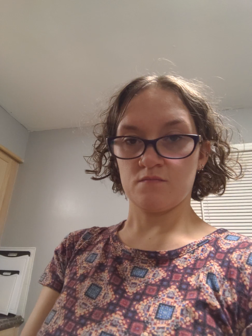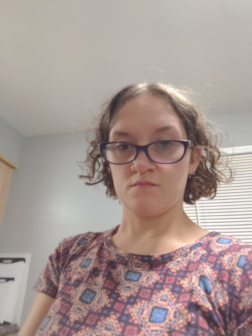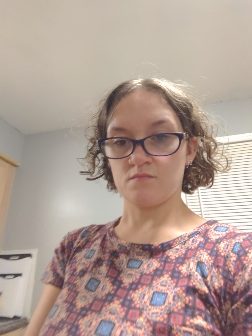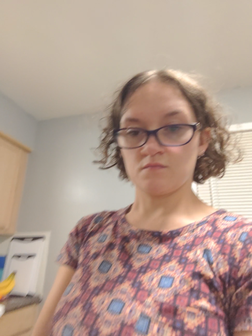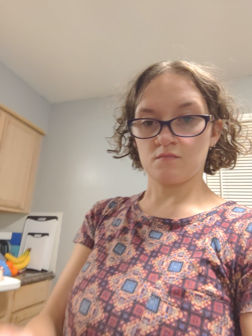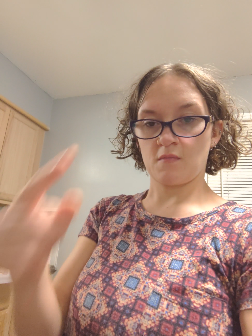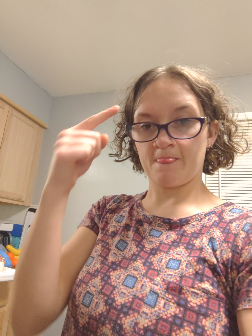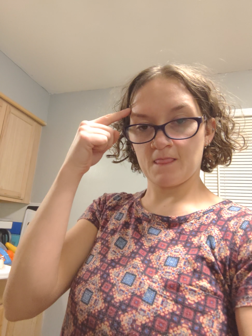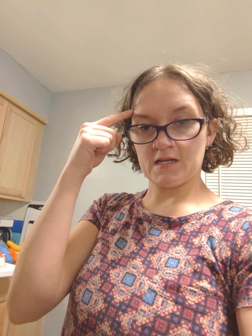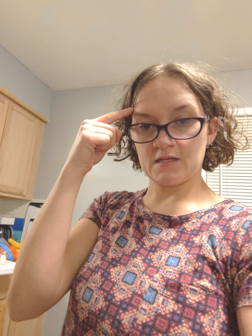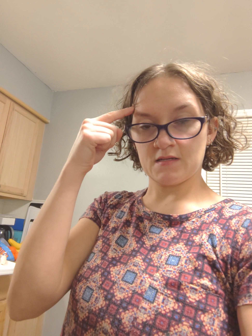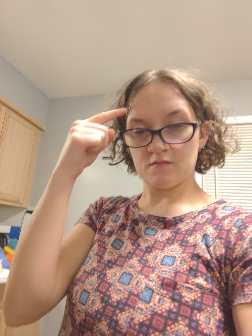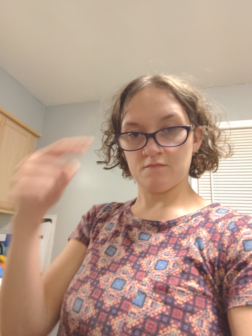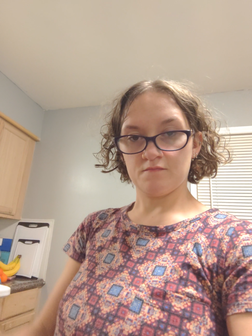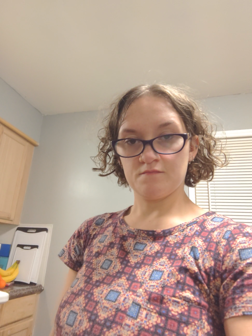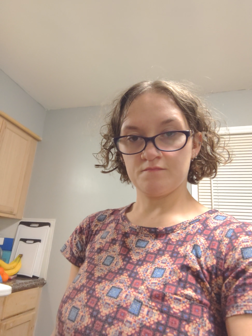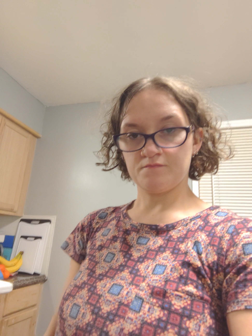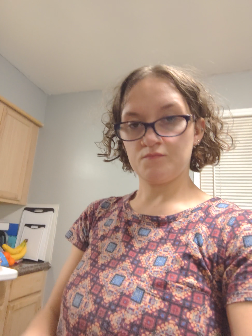think